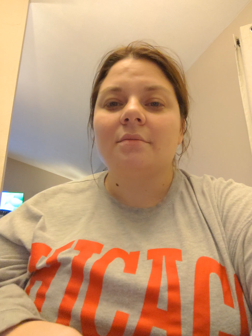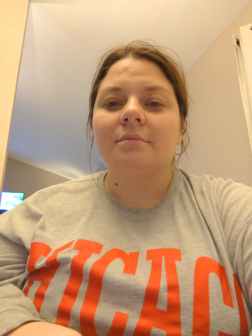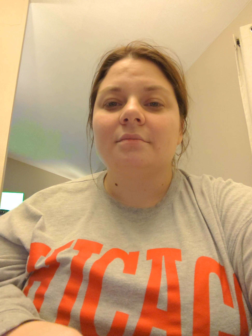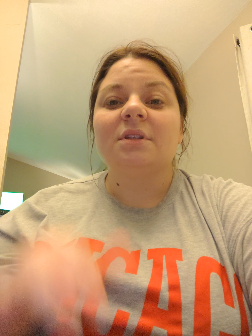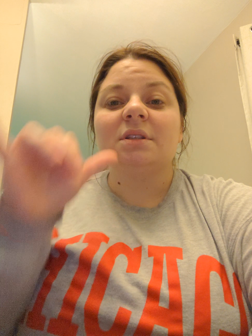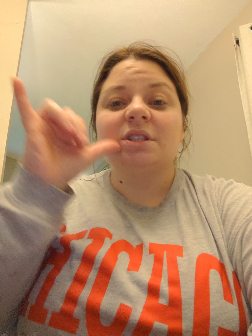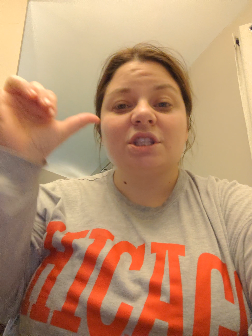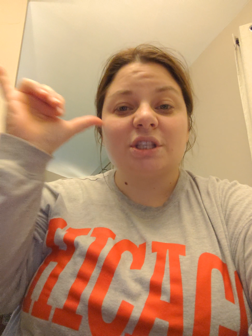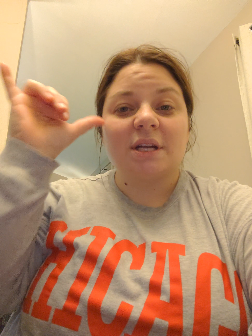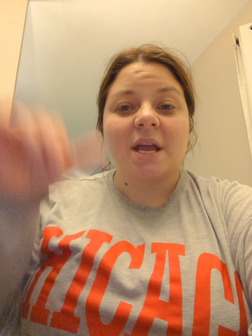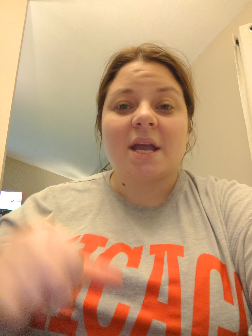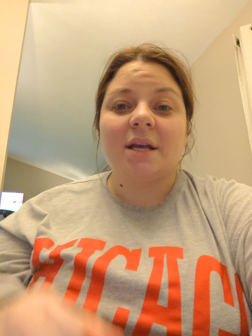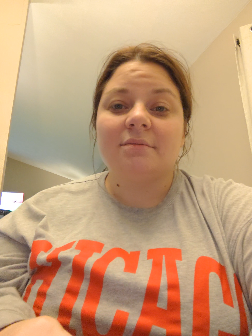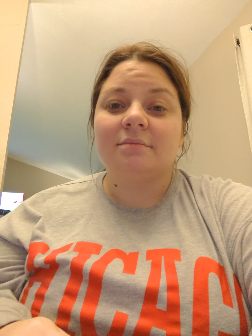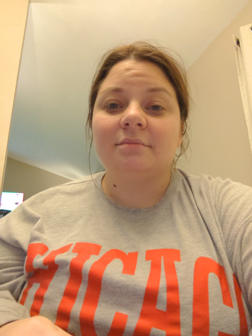yesterday